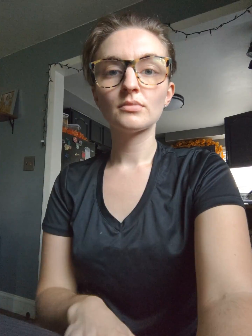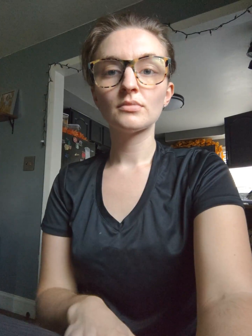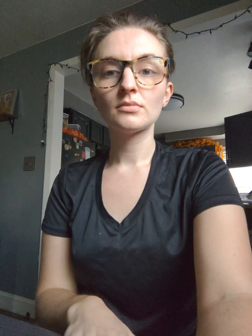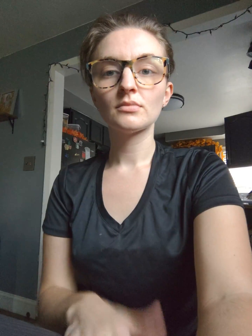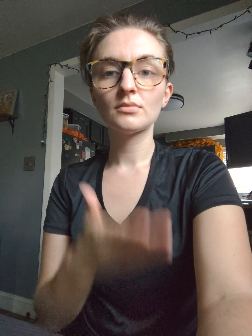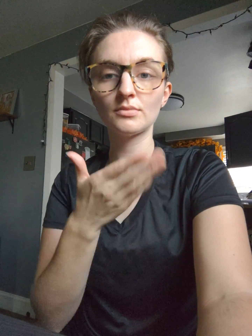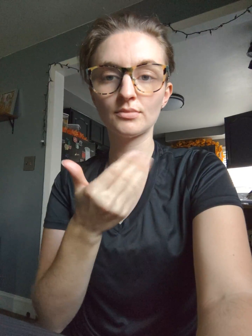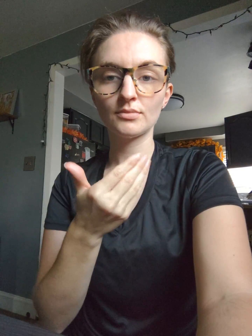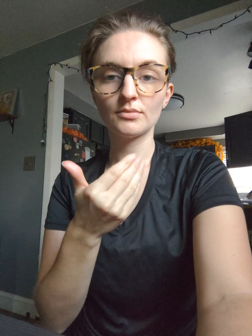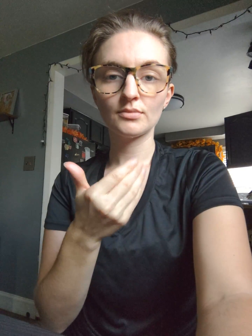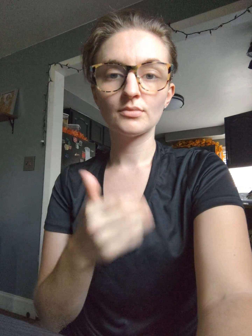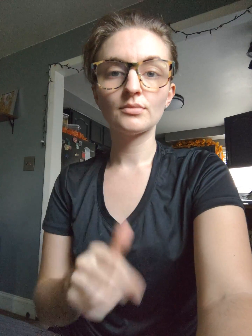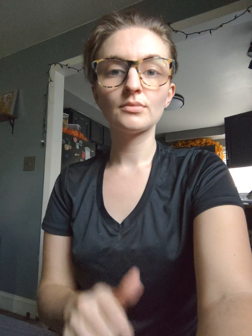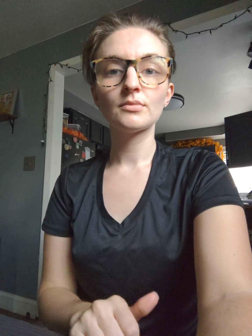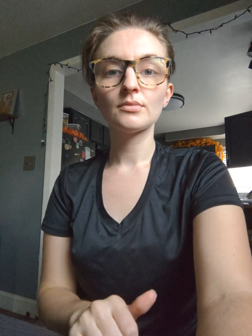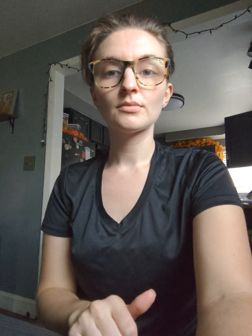butterfly